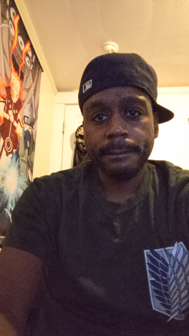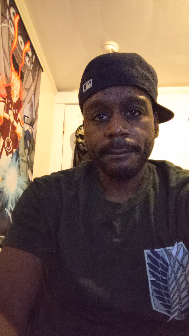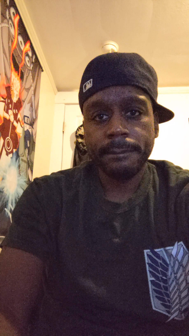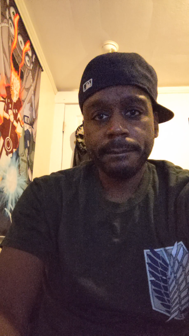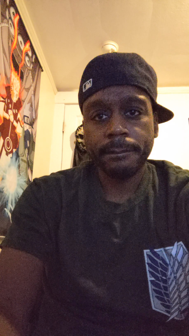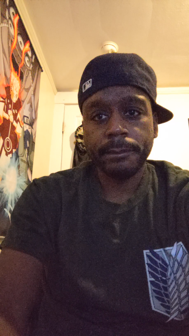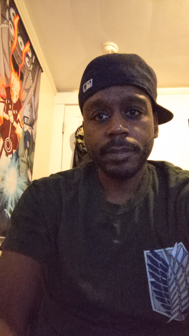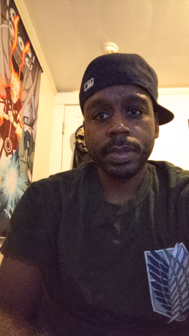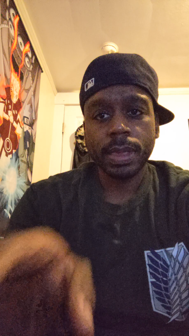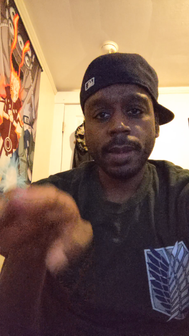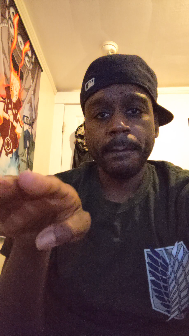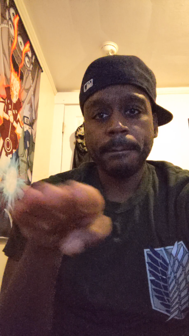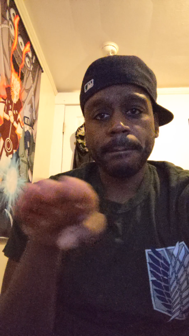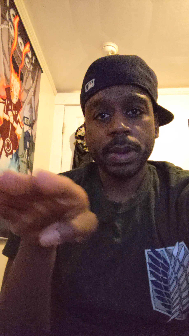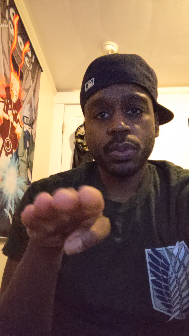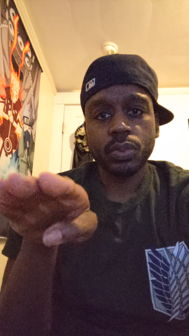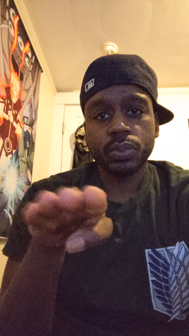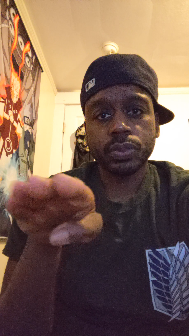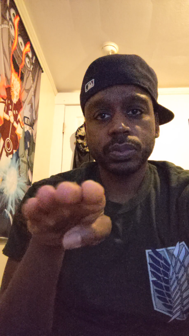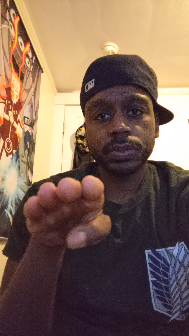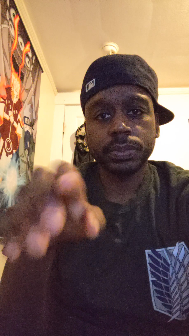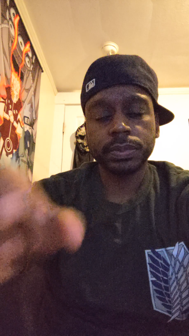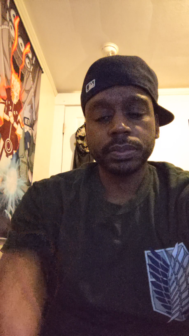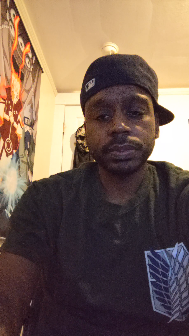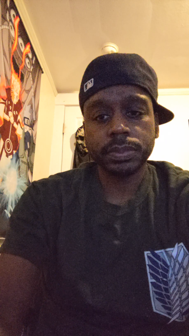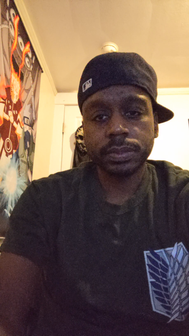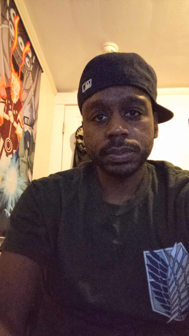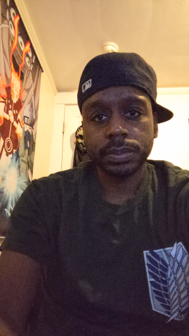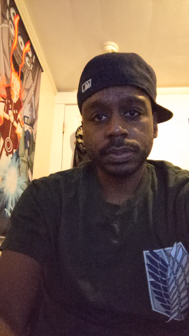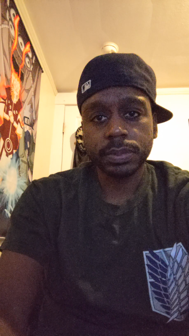boots